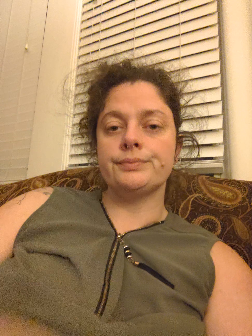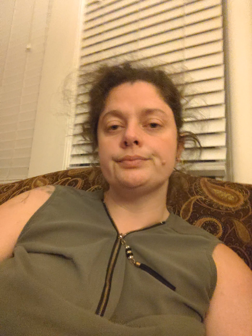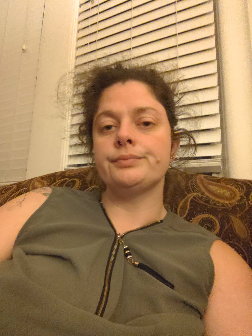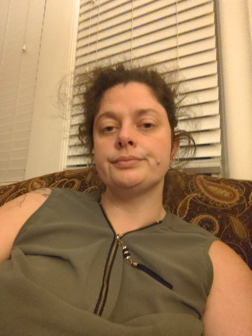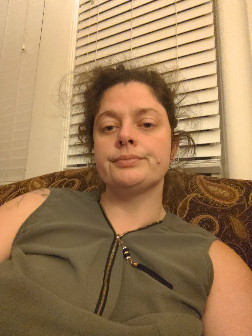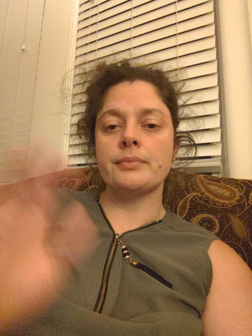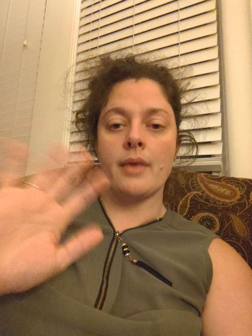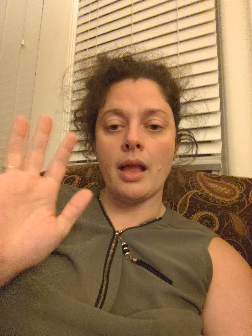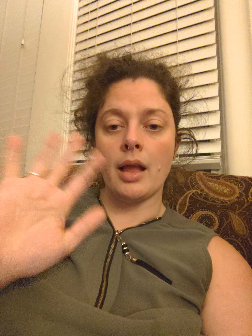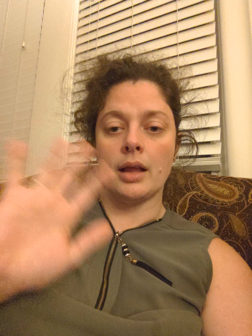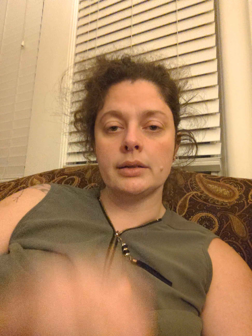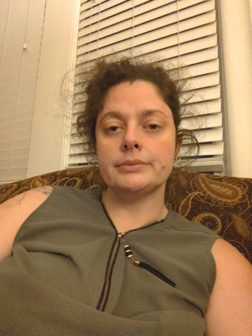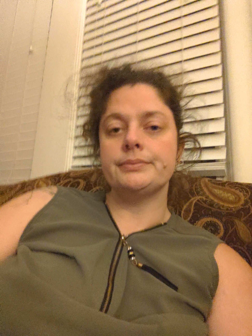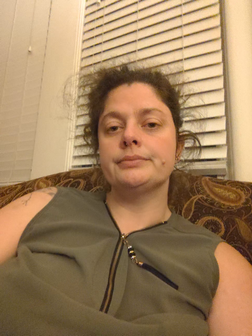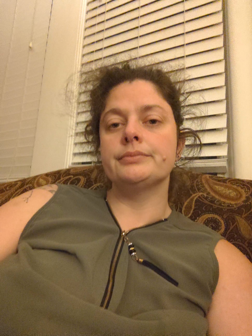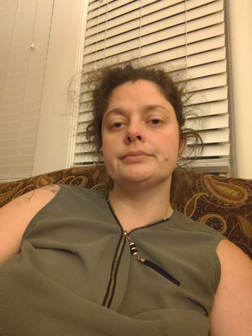bye